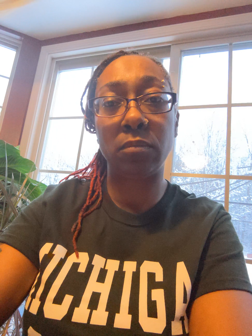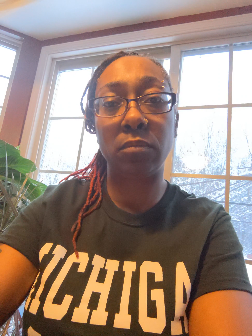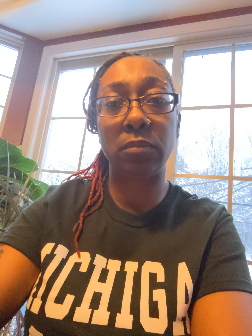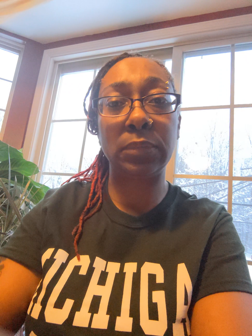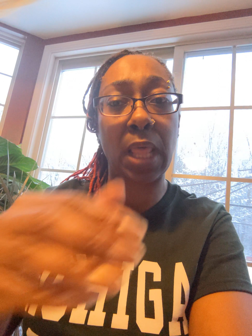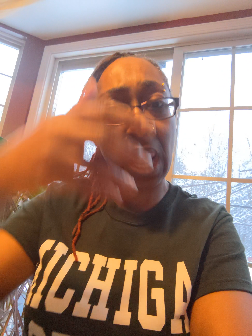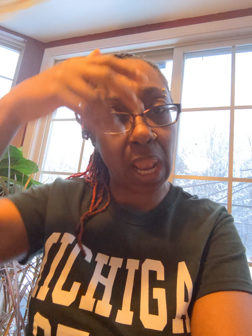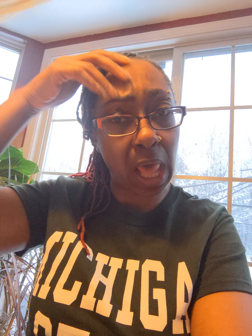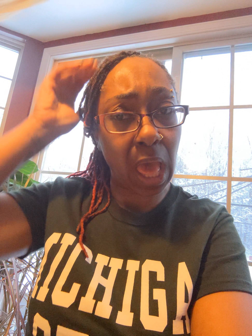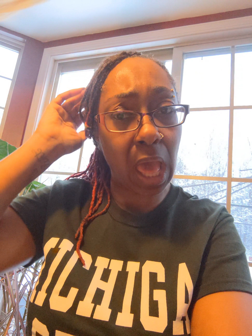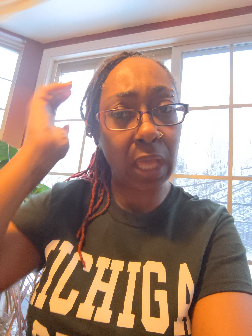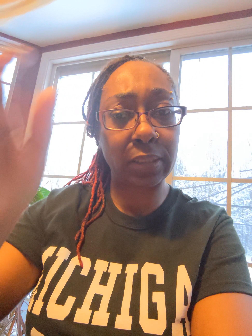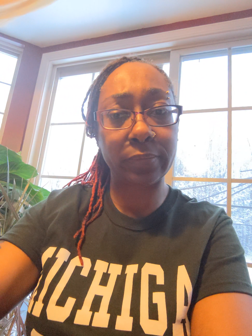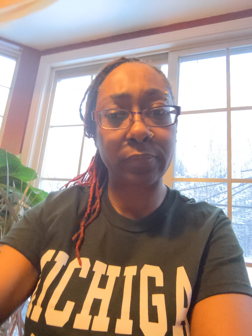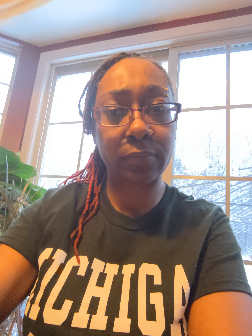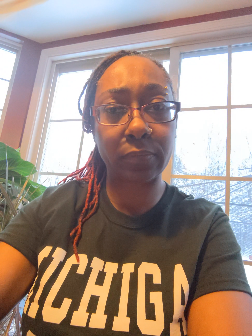lion